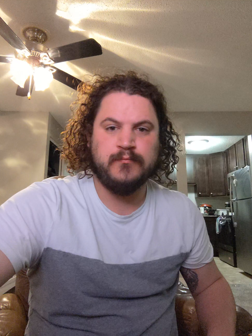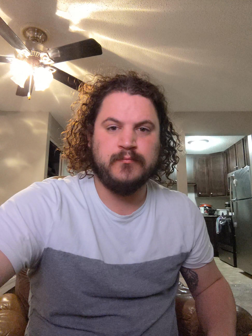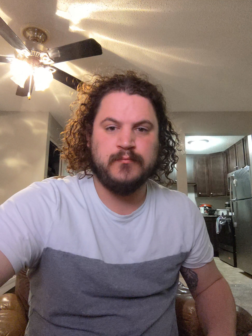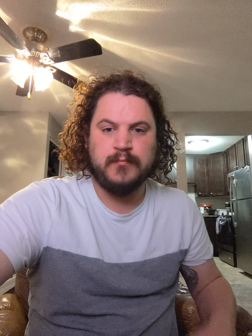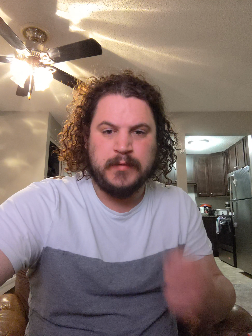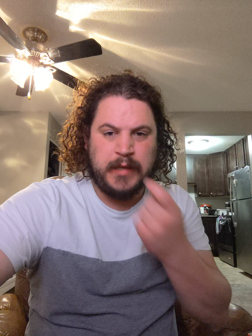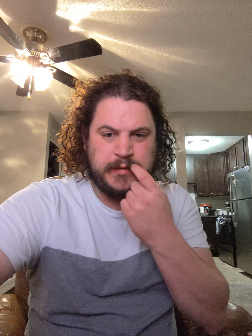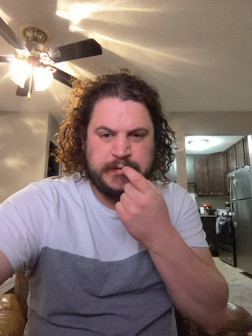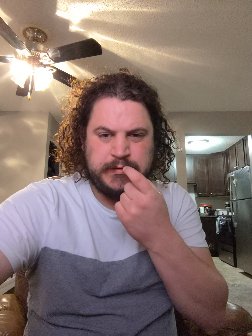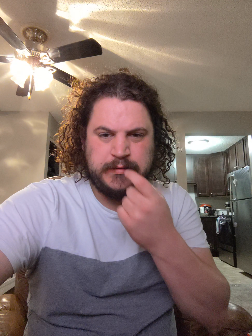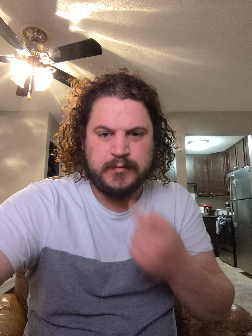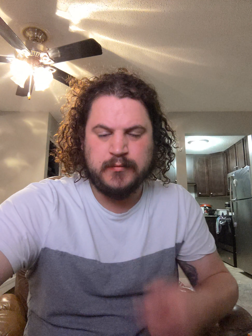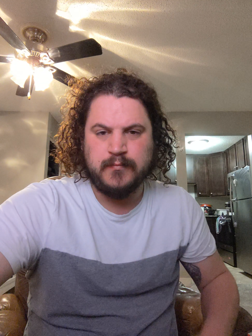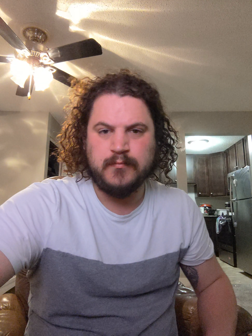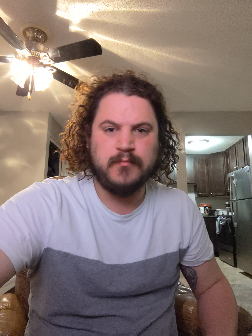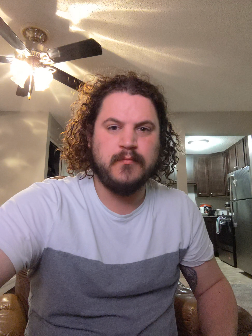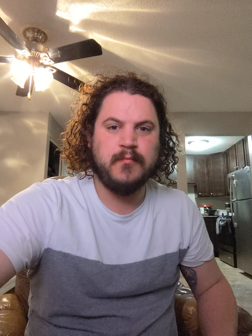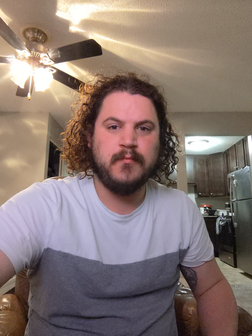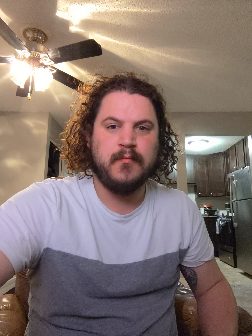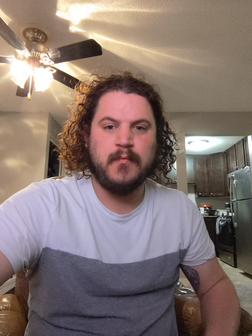window